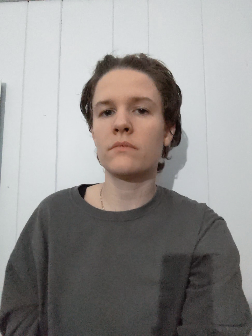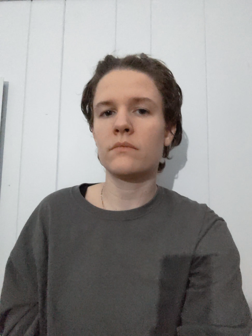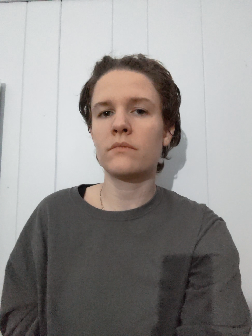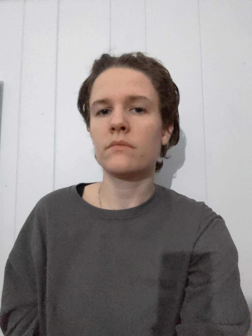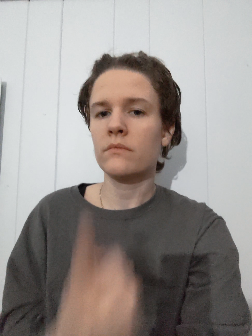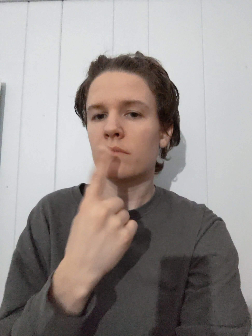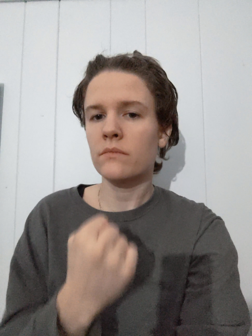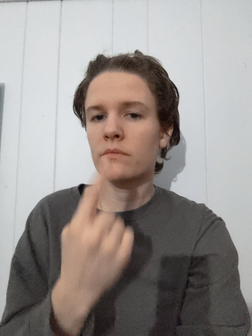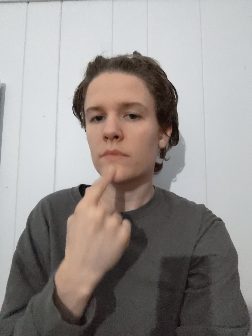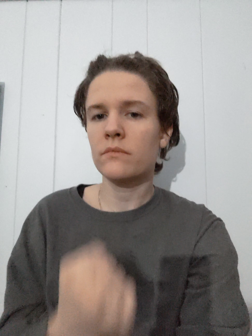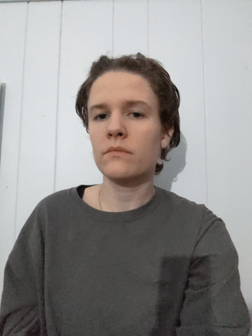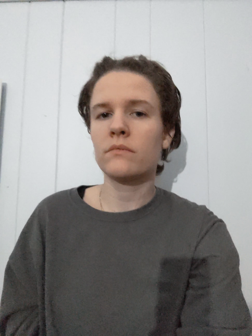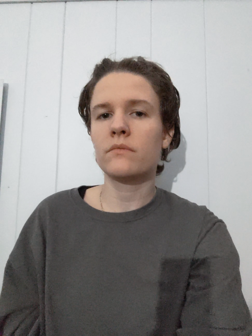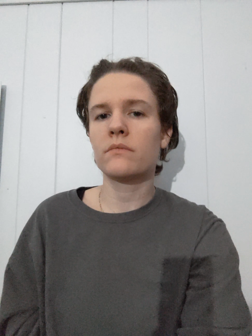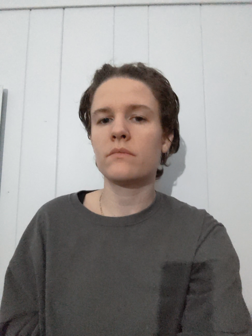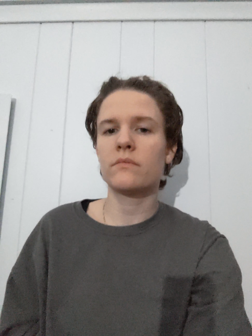red